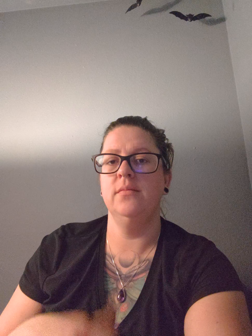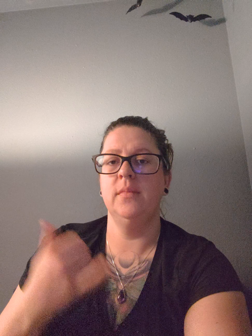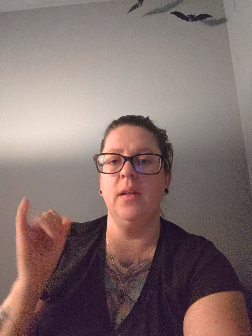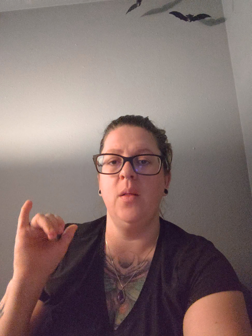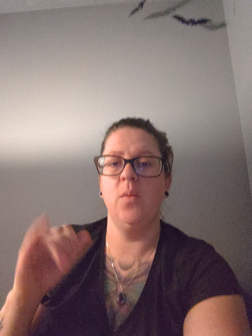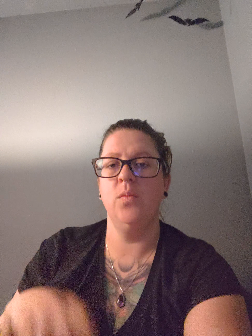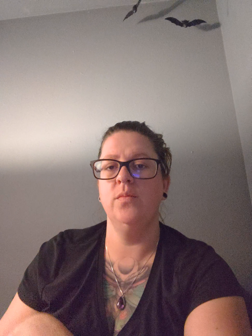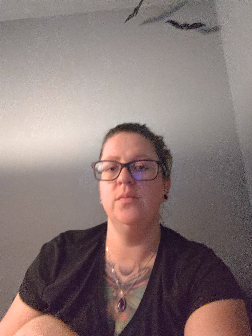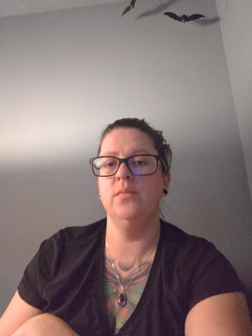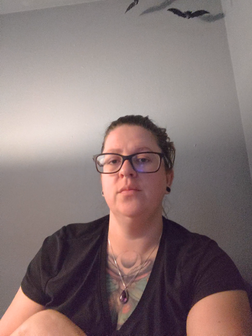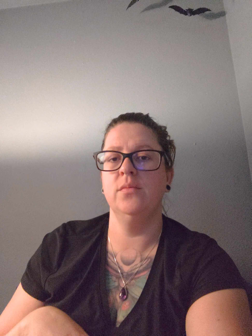yellow